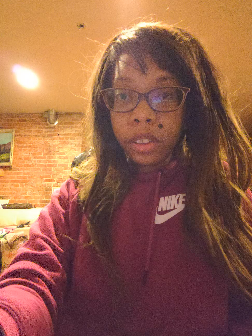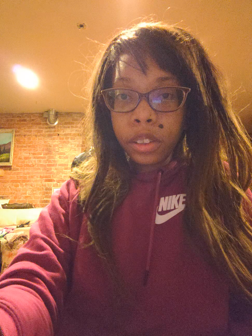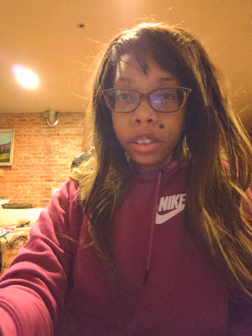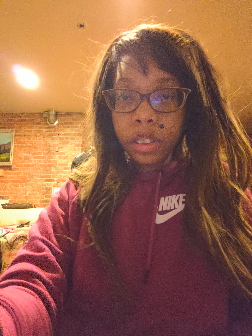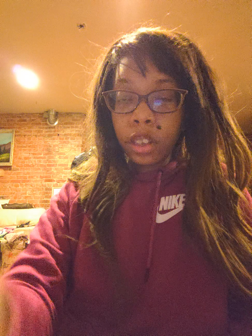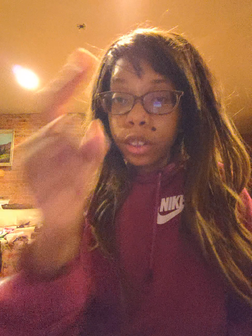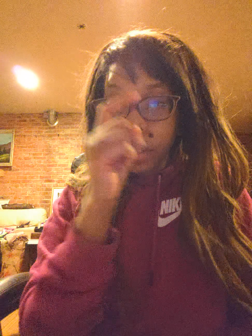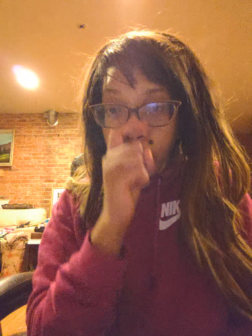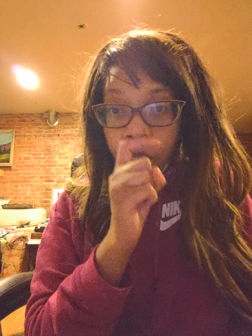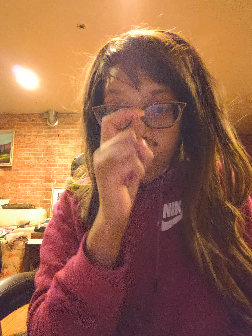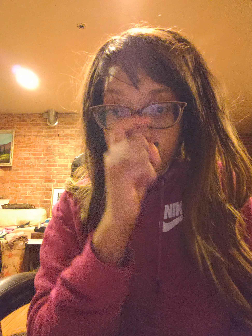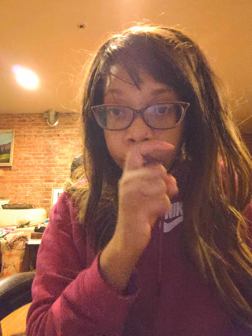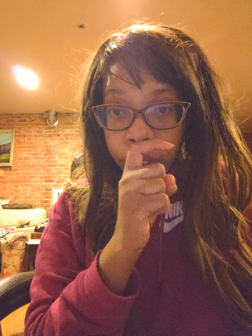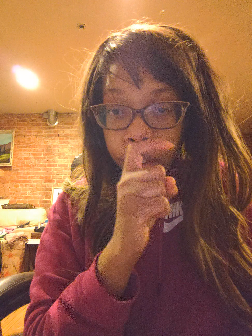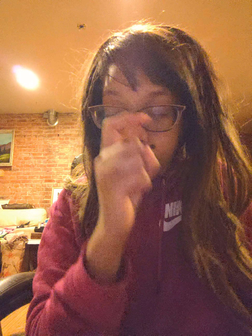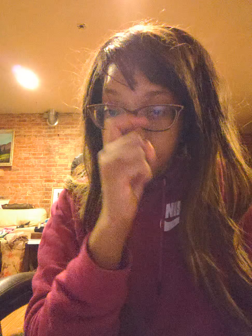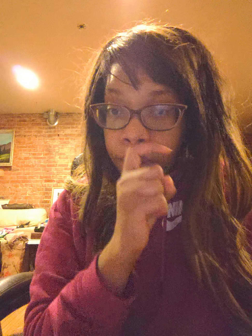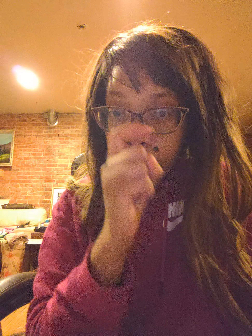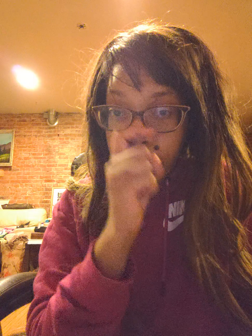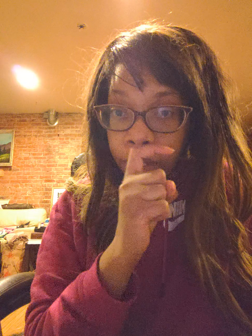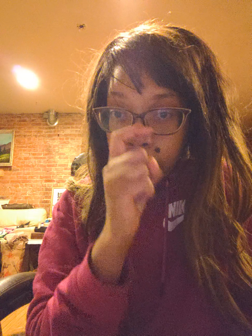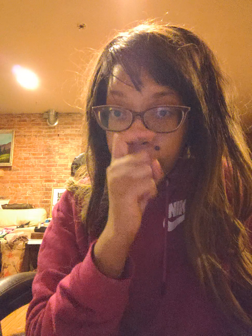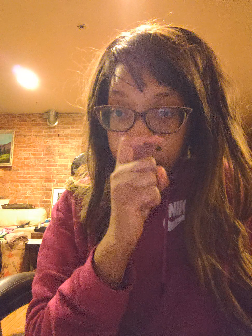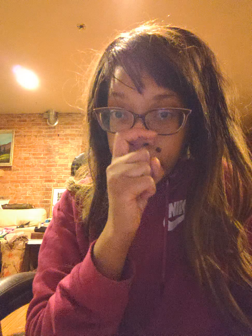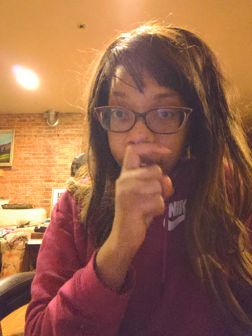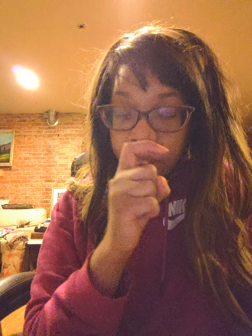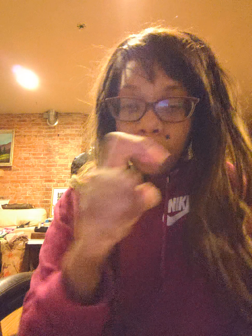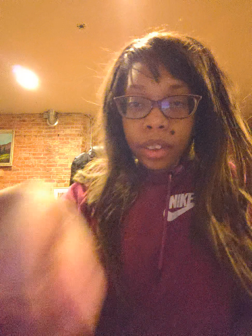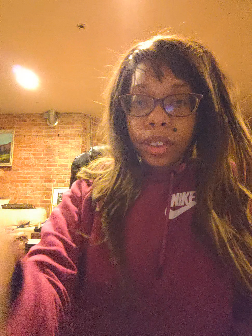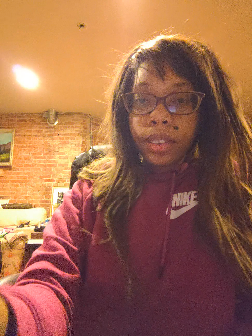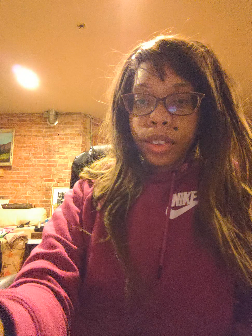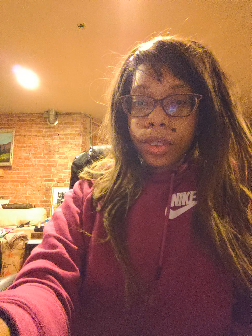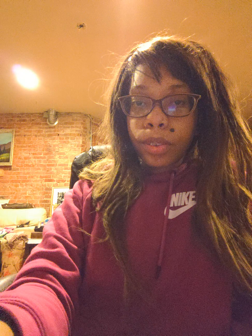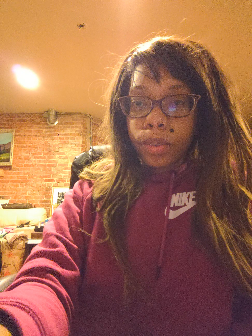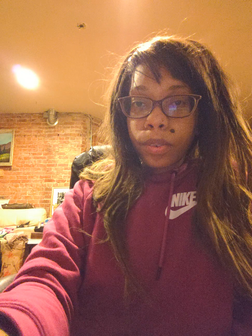doll